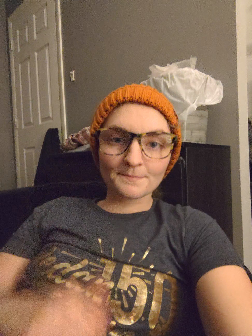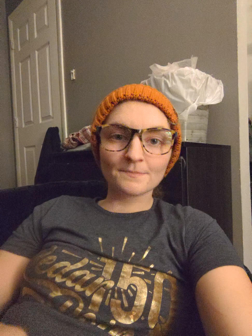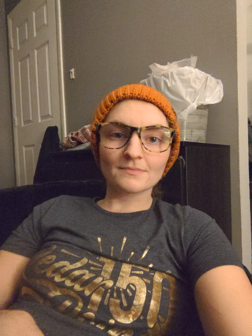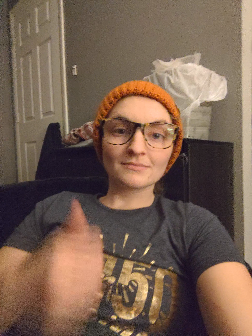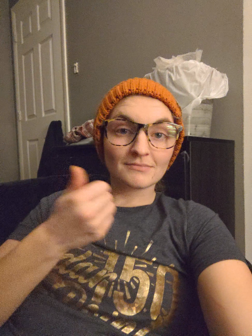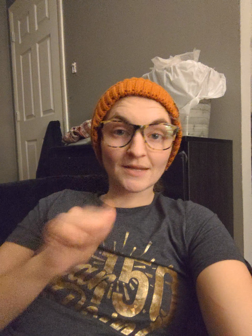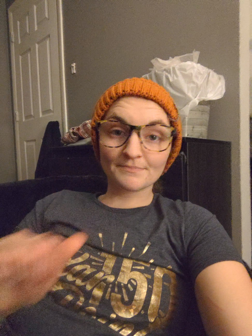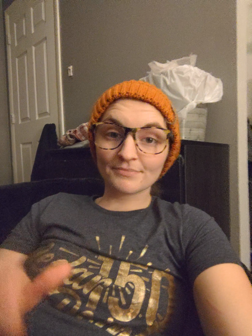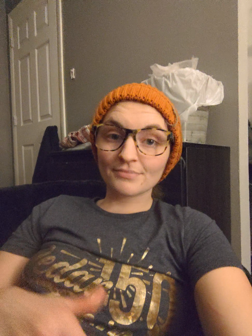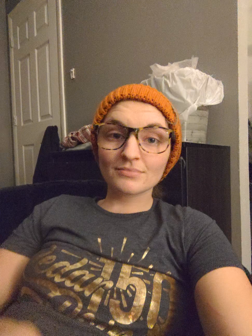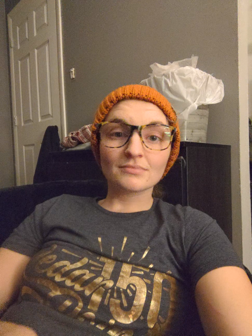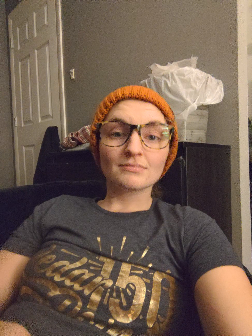any